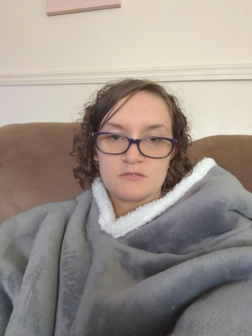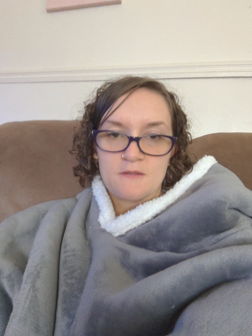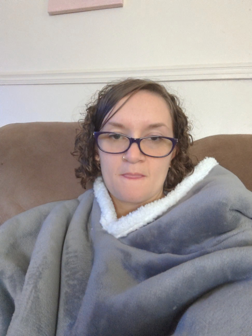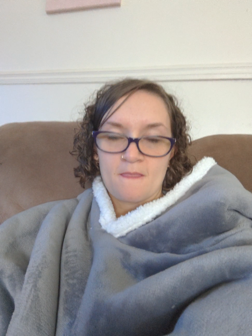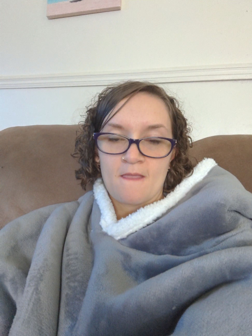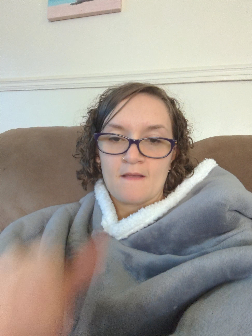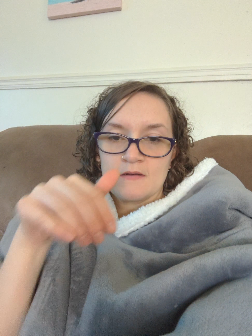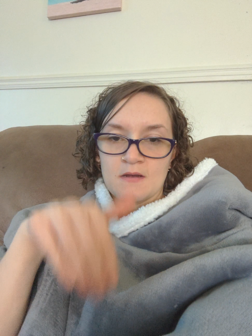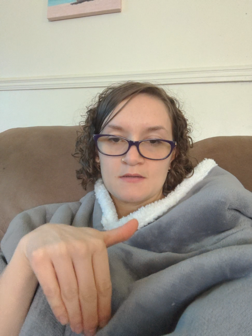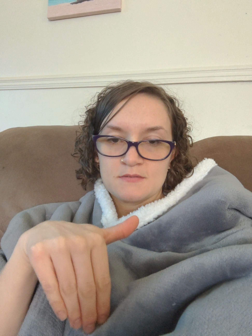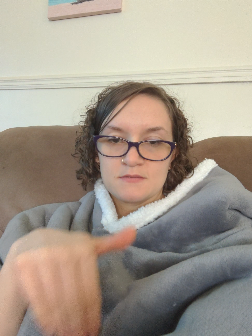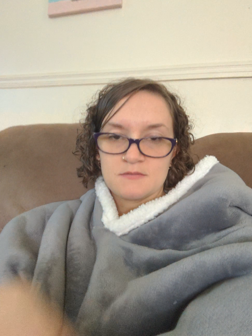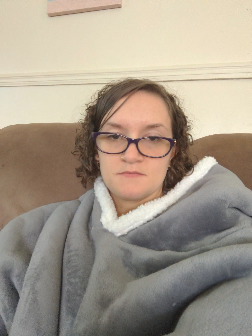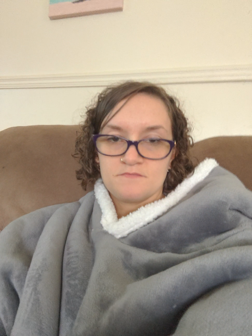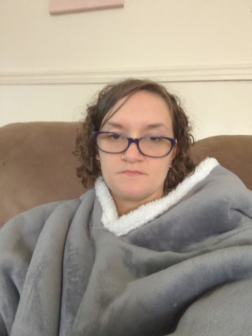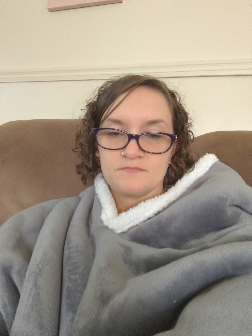night